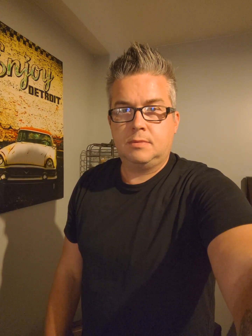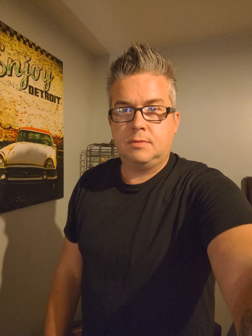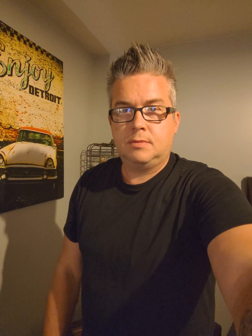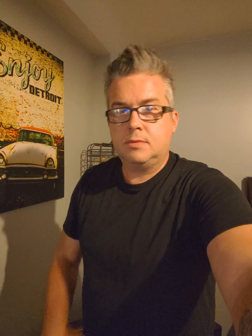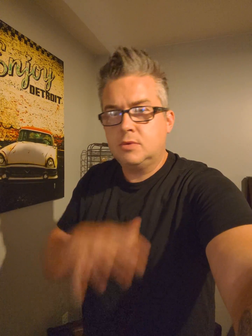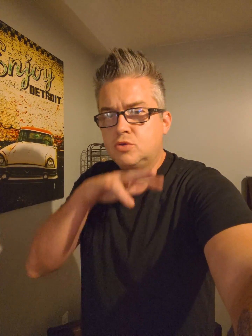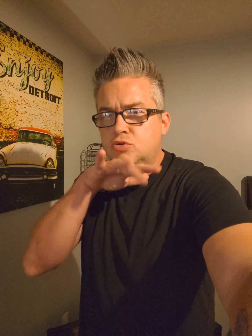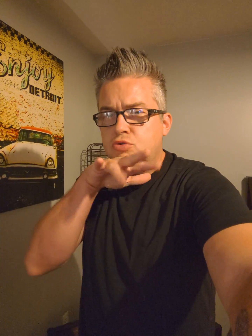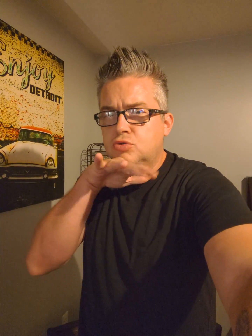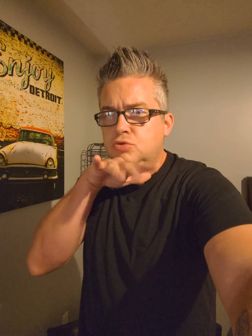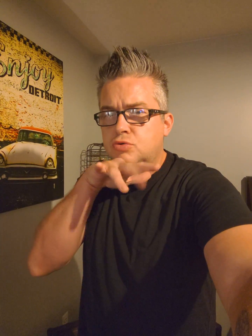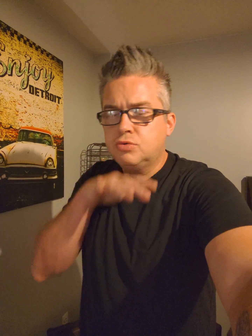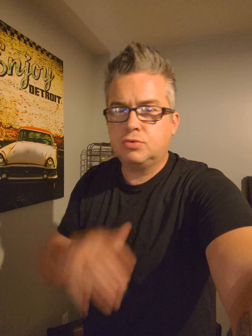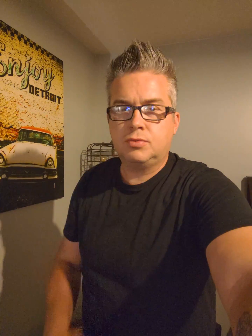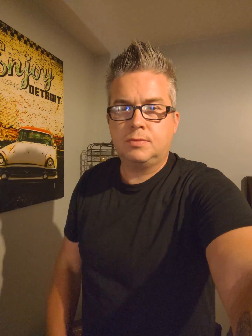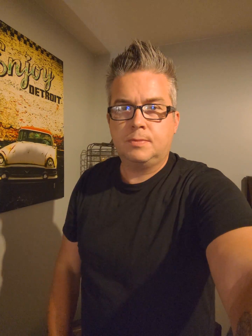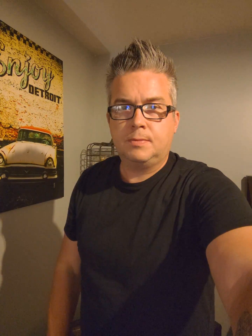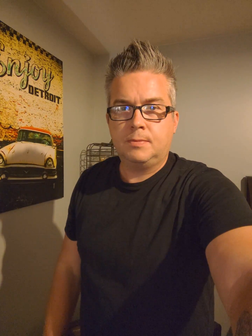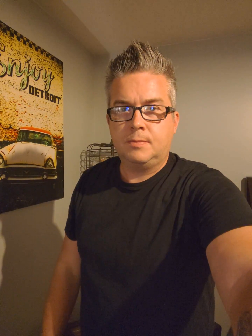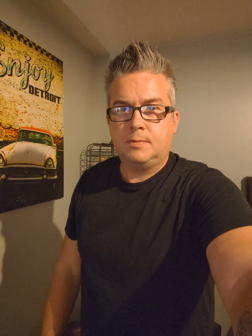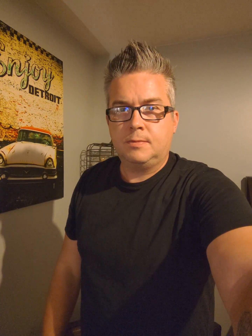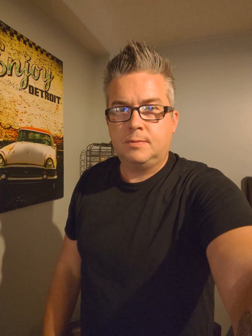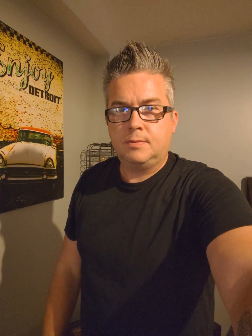naughty